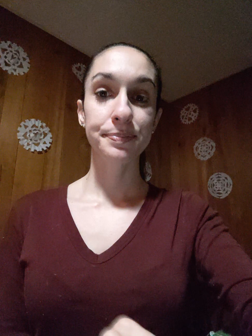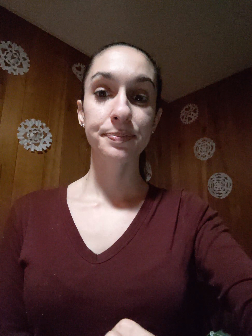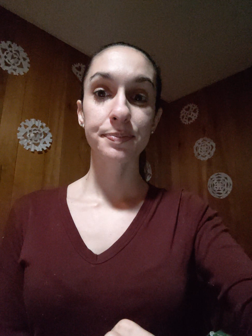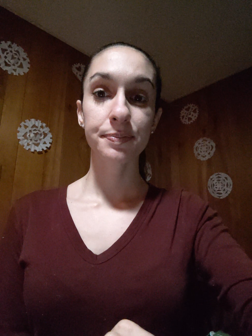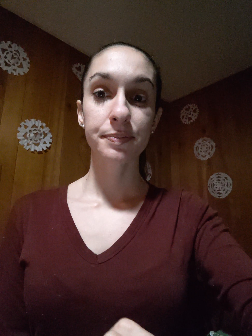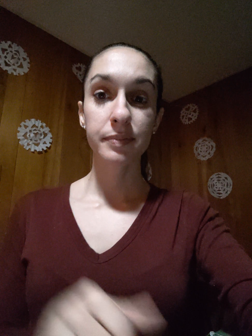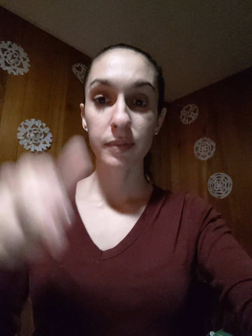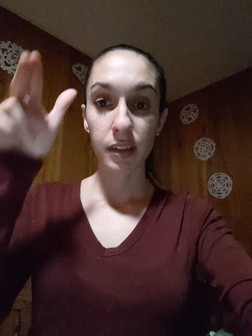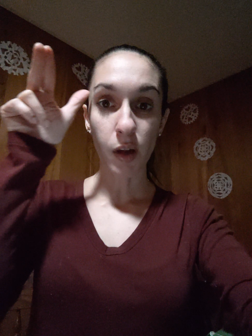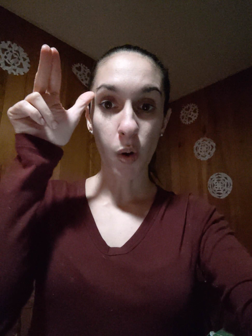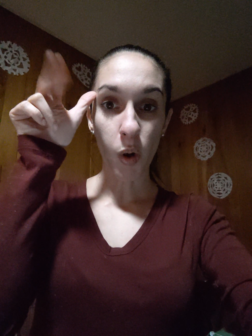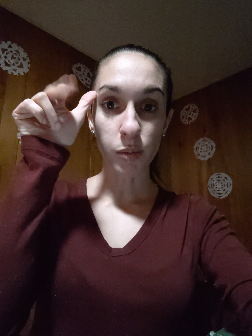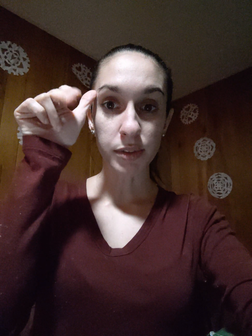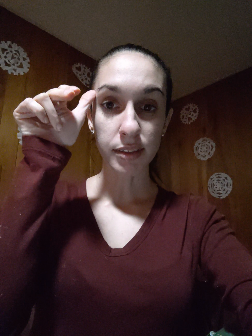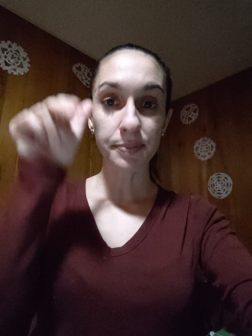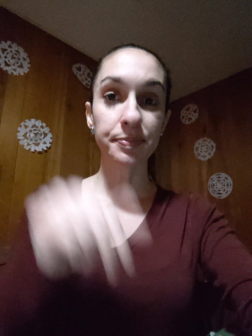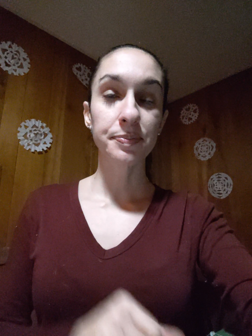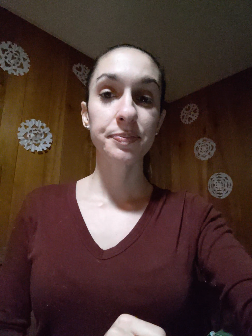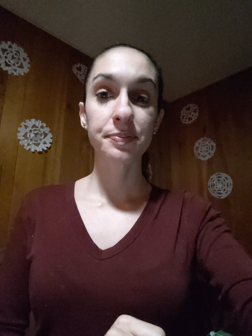horse